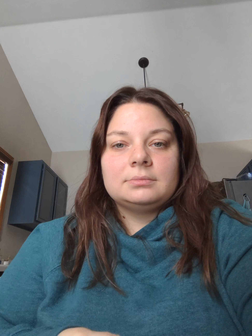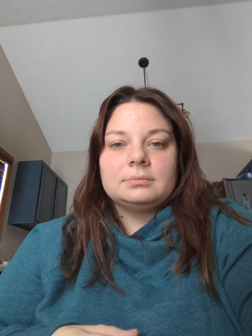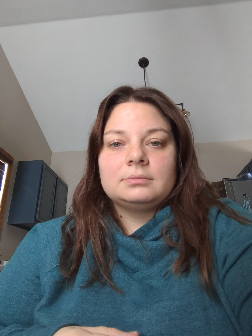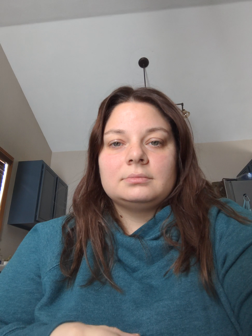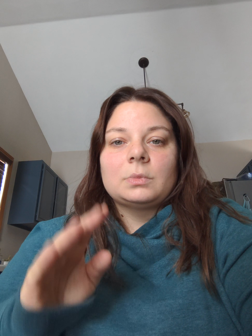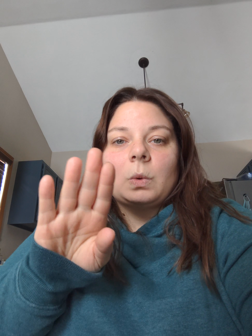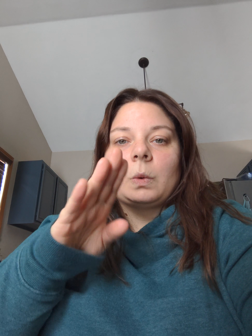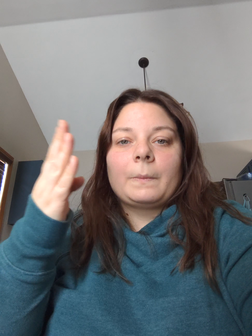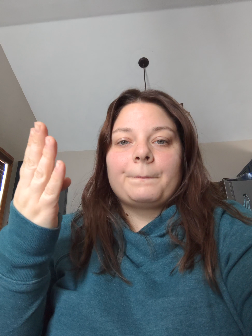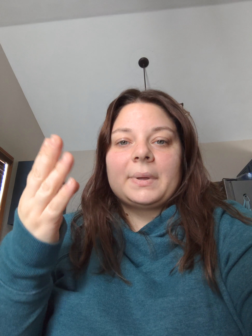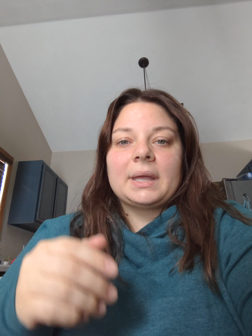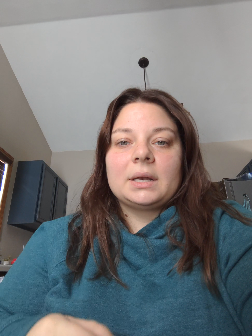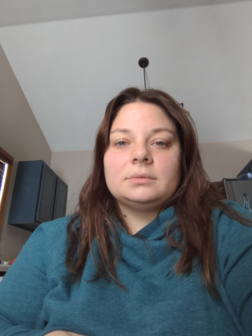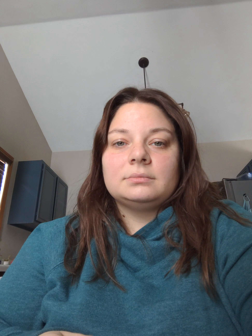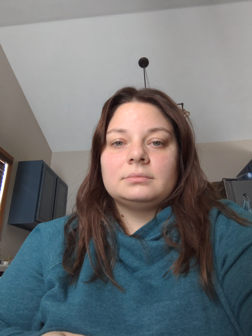open